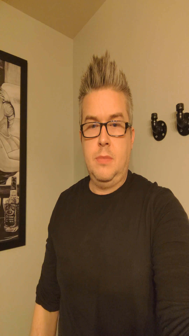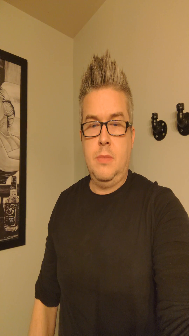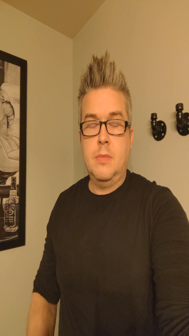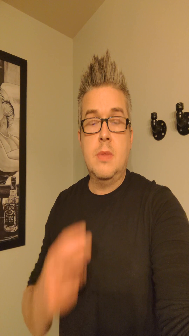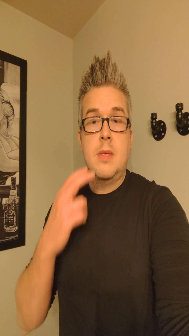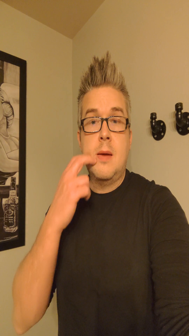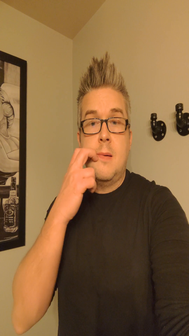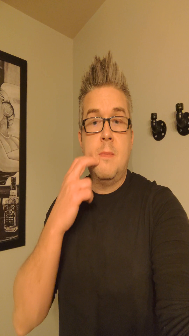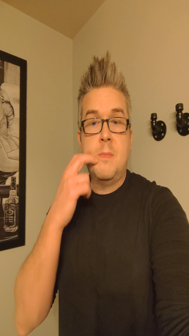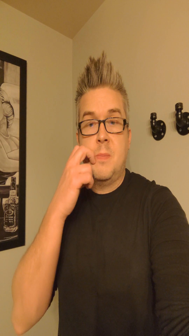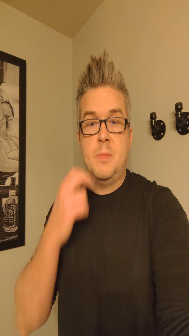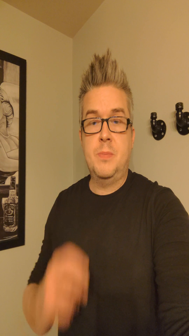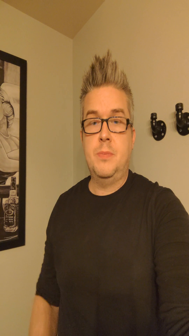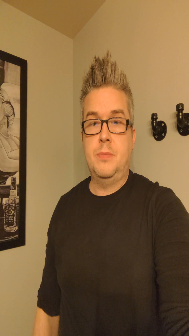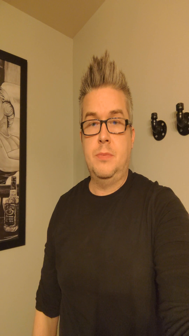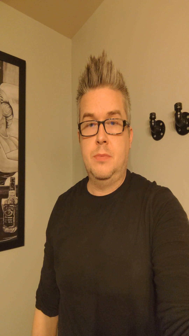gum